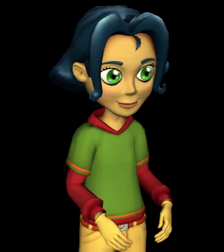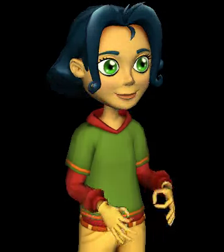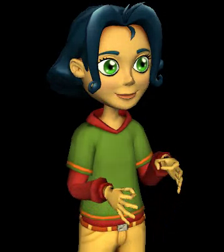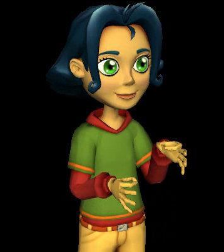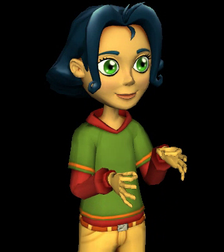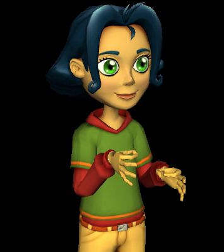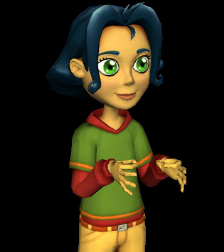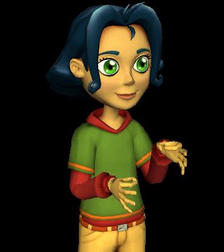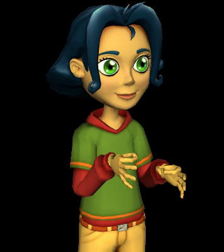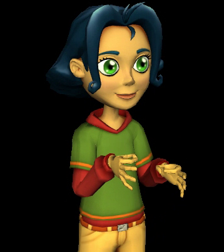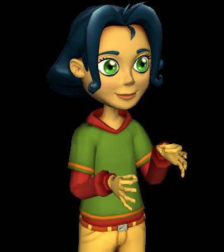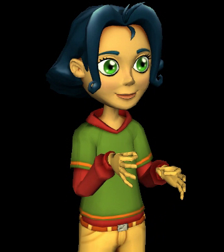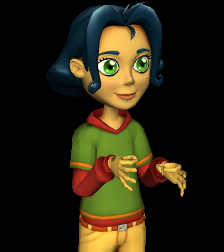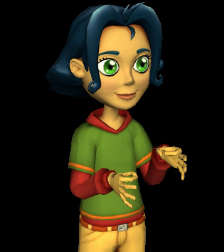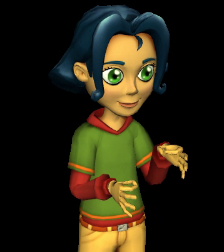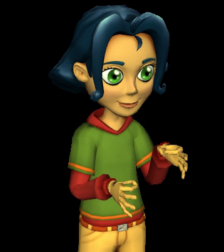قاض